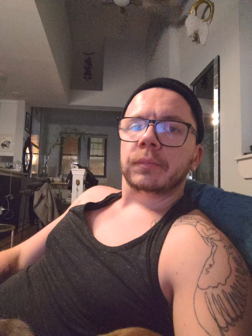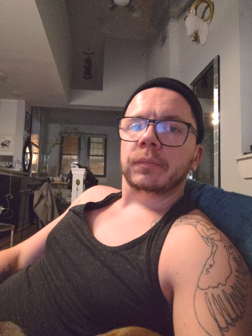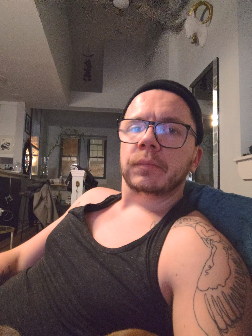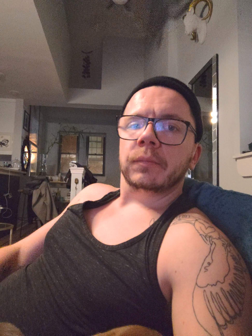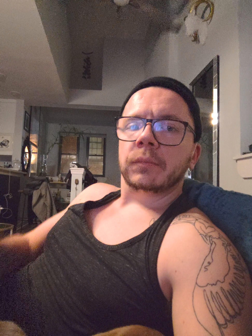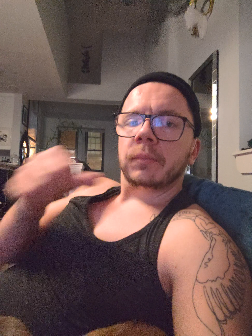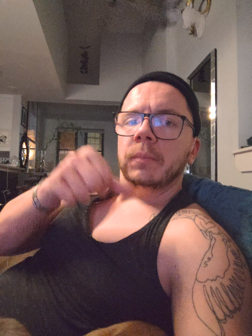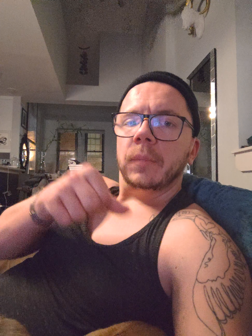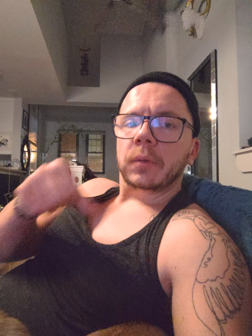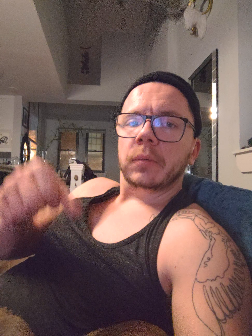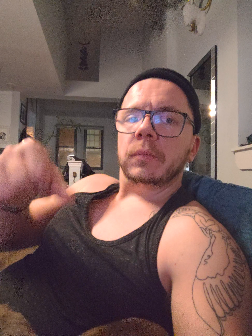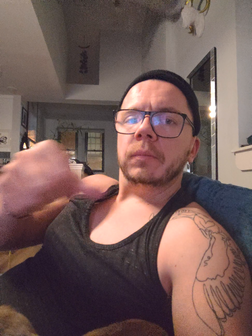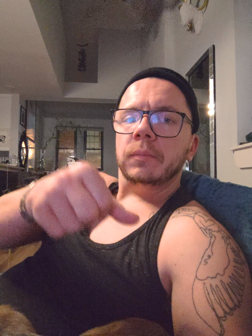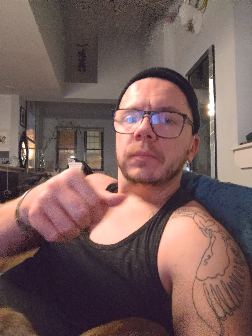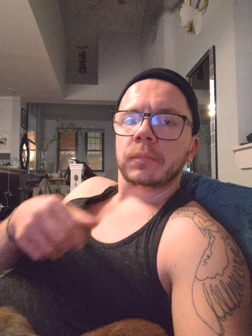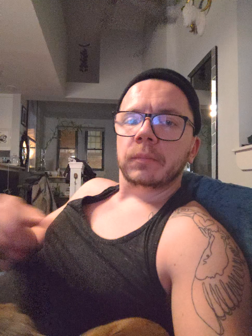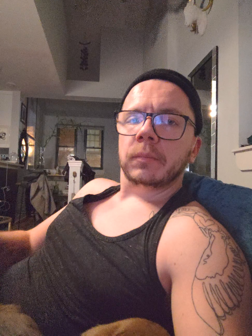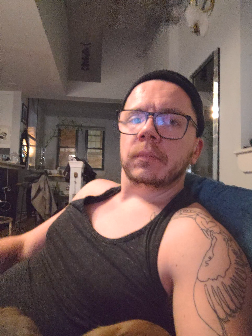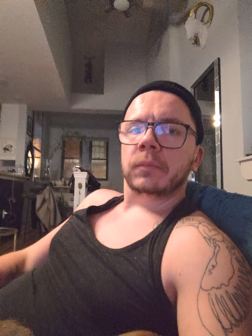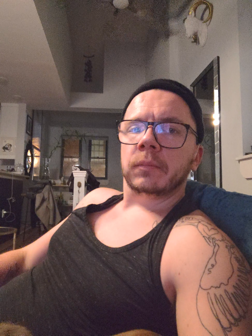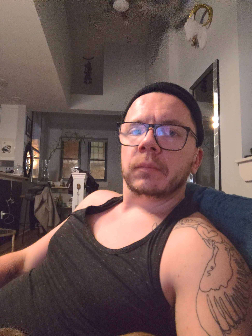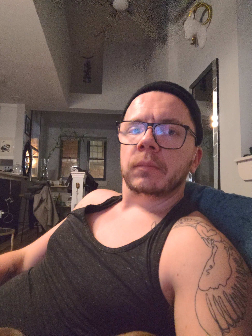puzzle